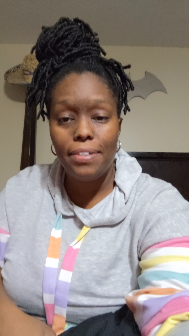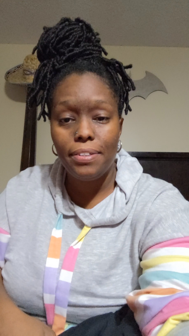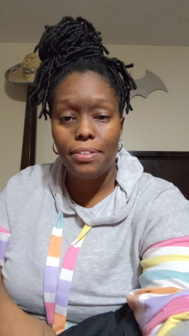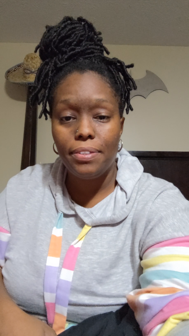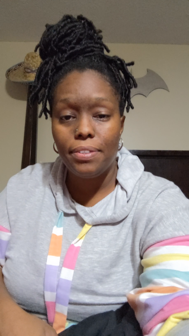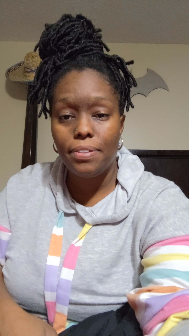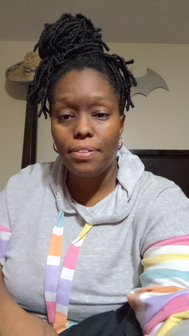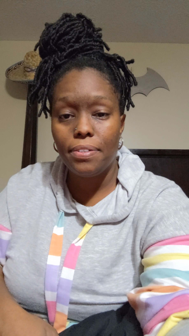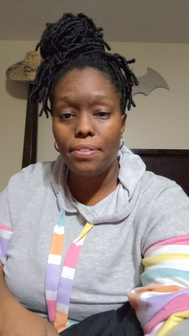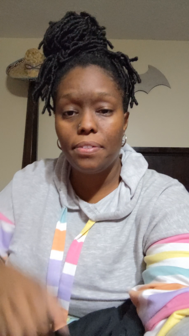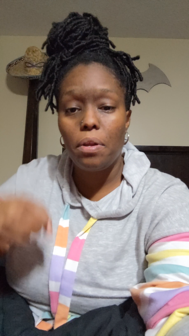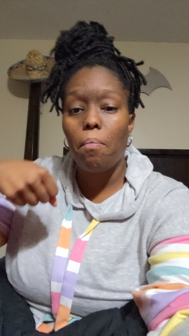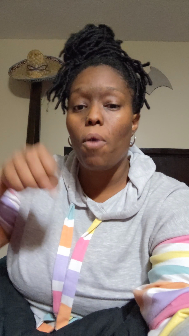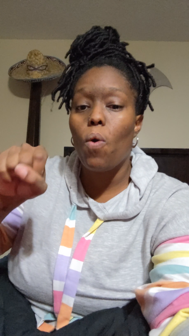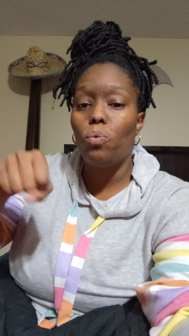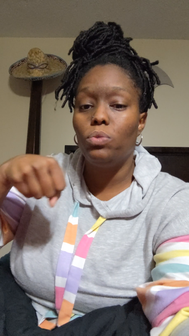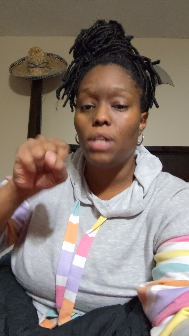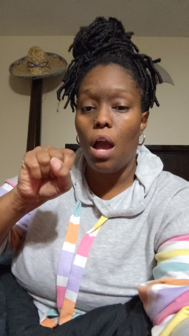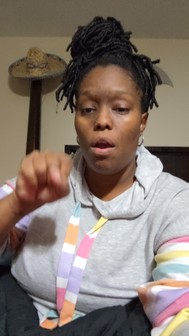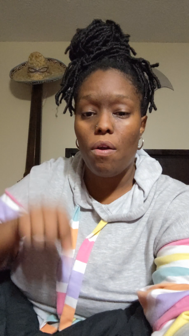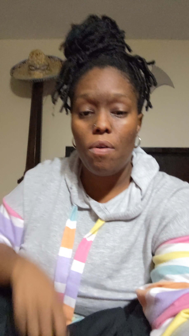motorcycle